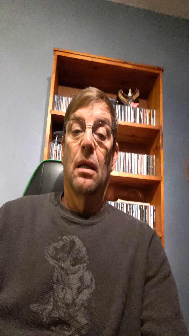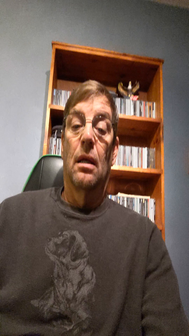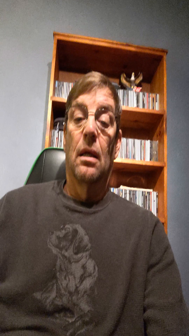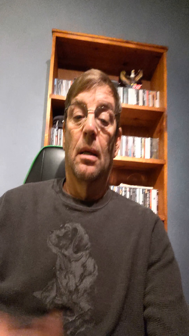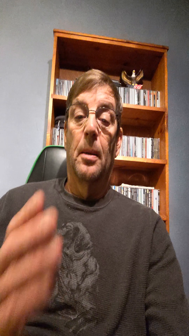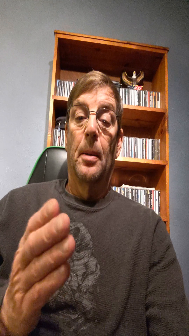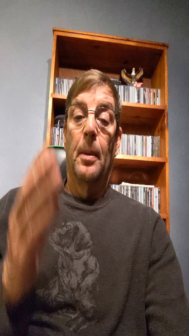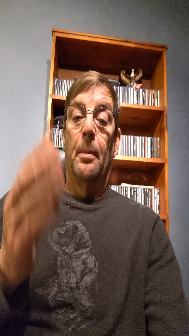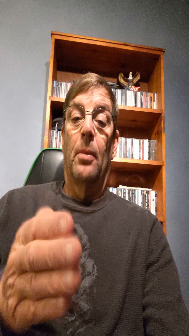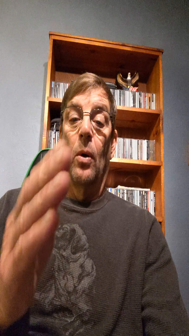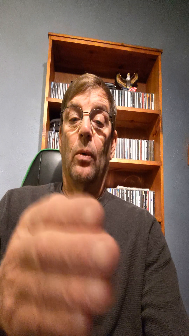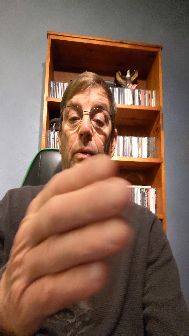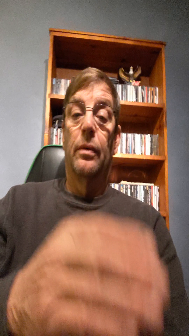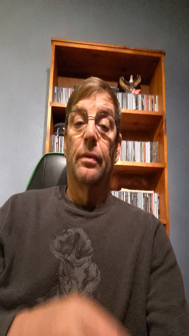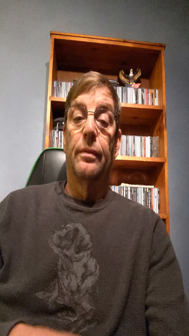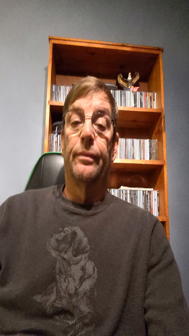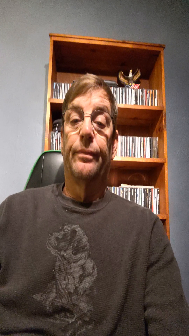boat